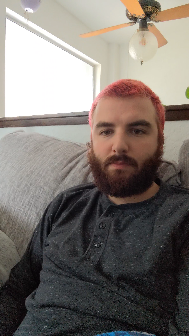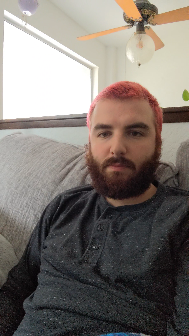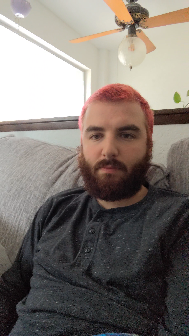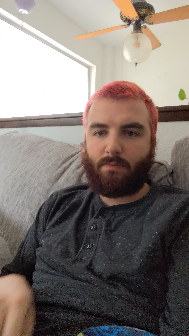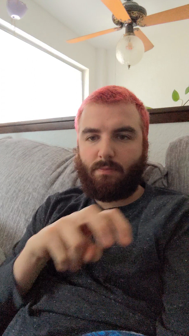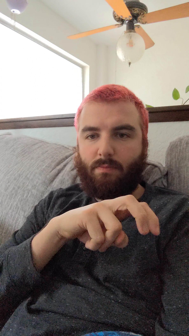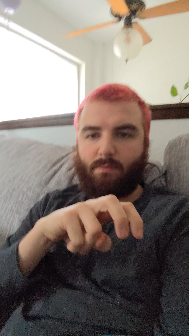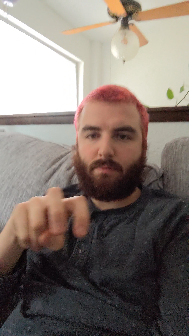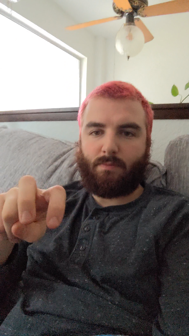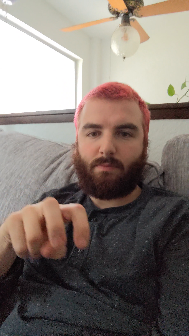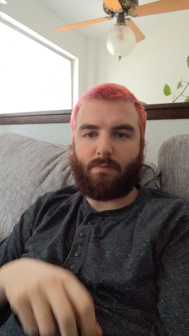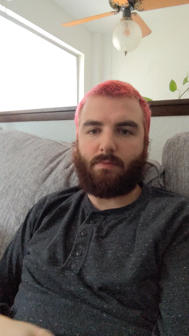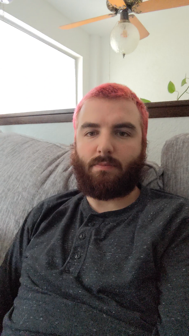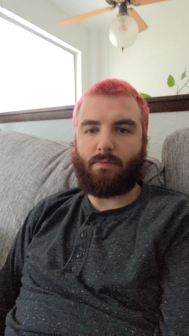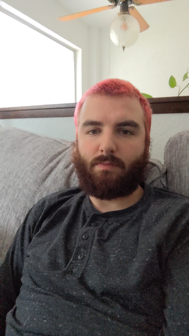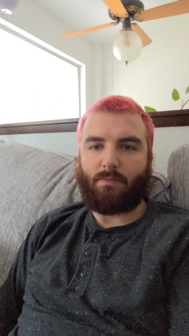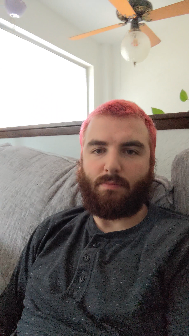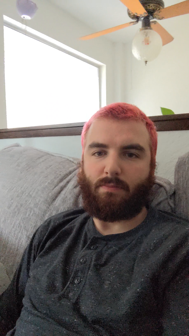couch